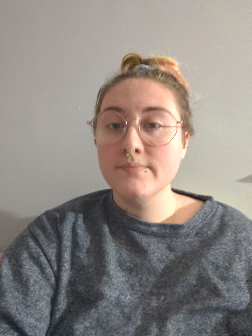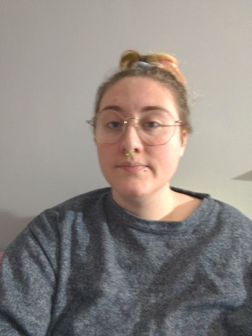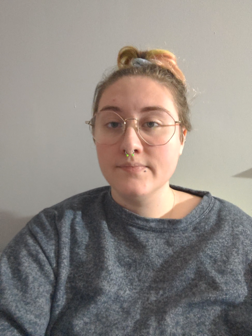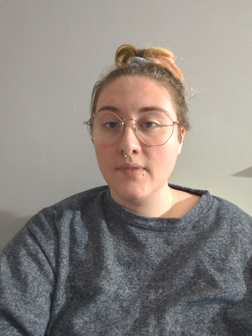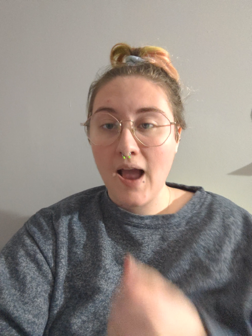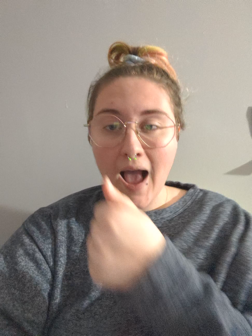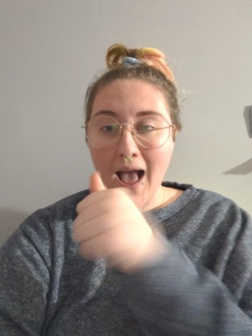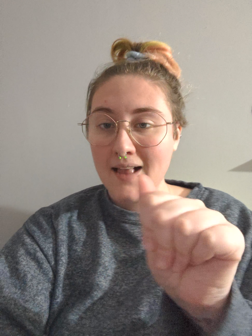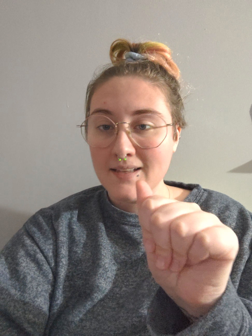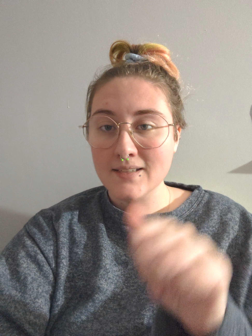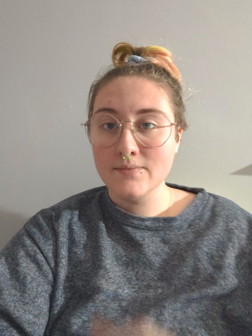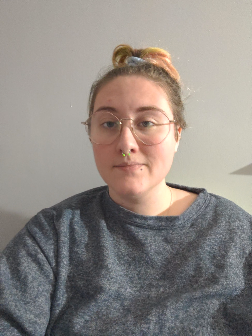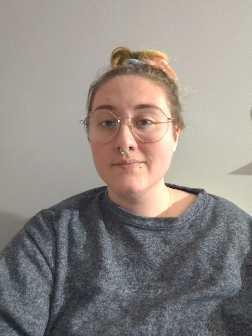any